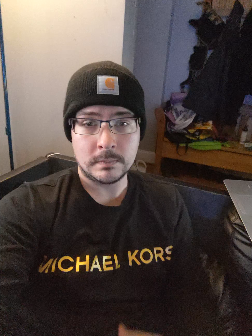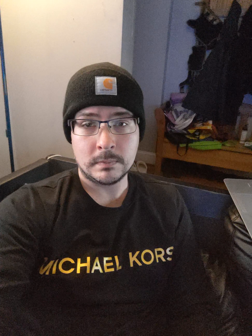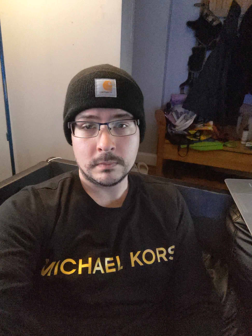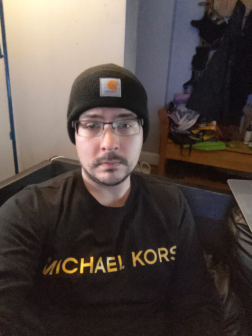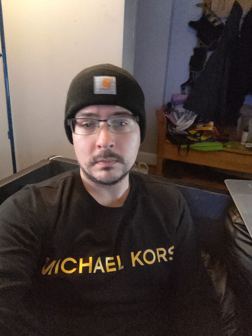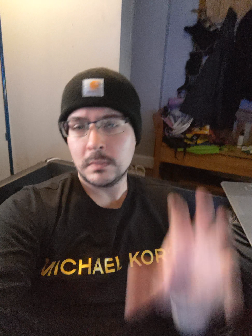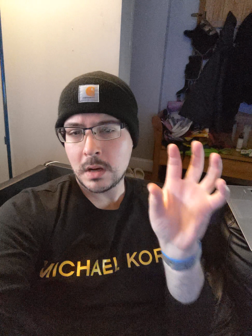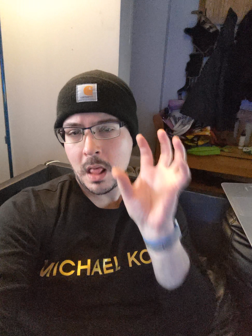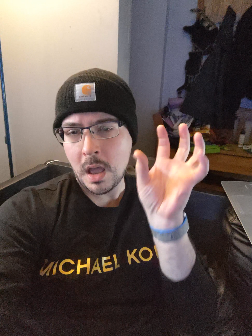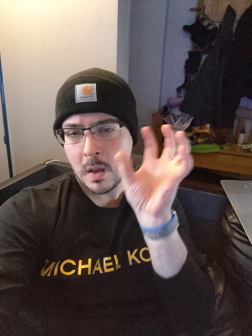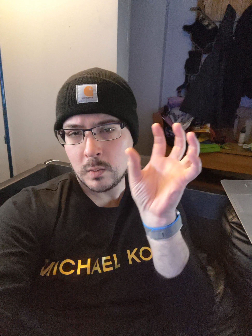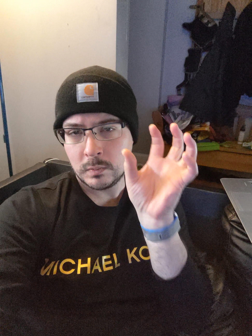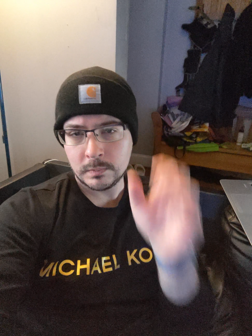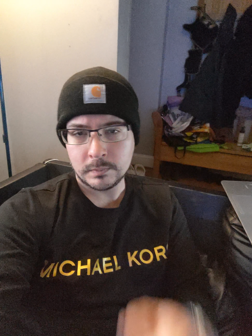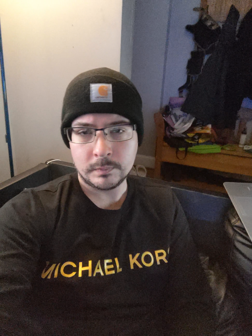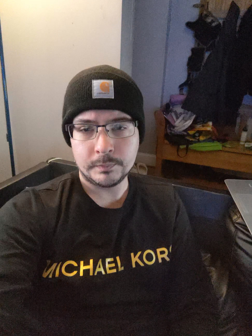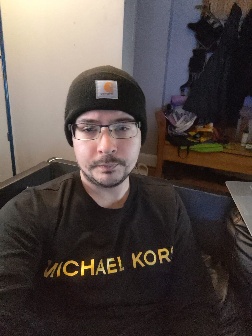cloud